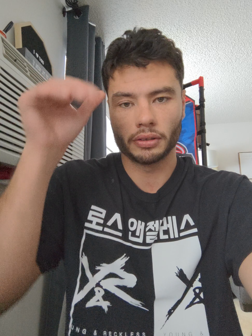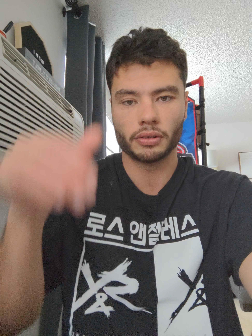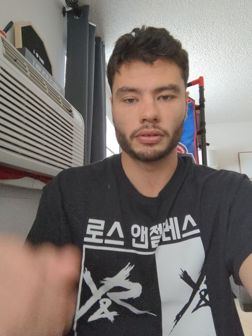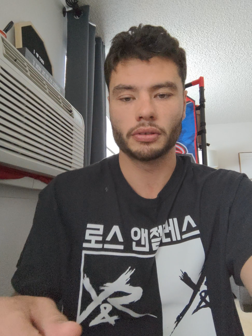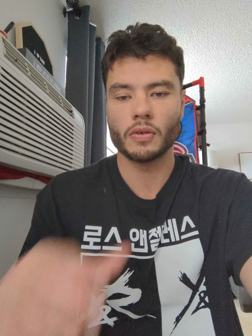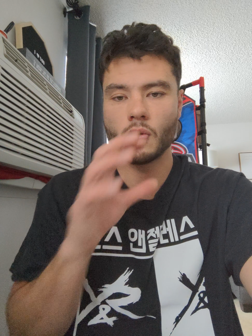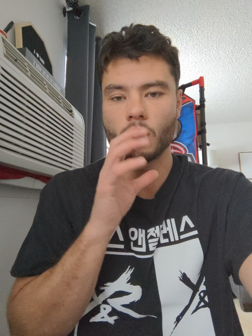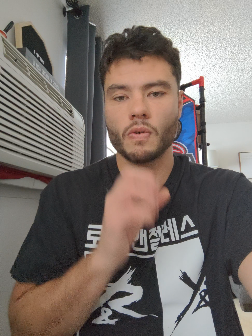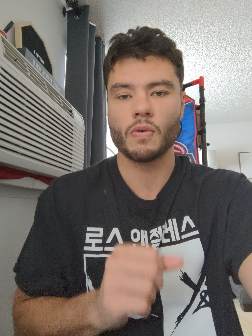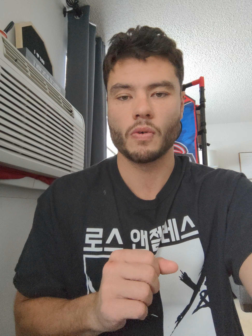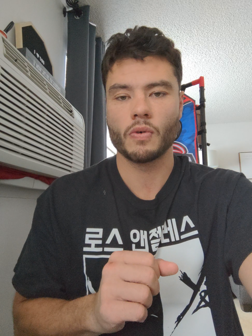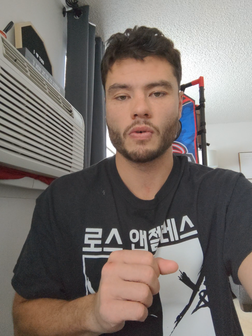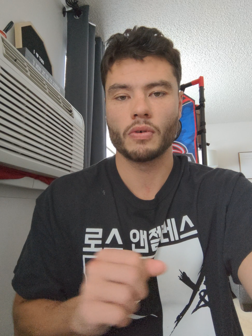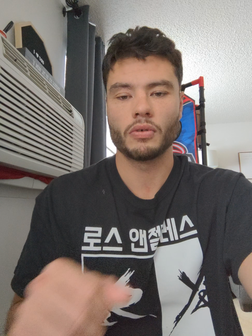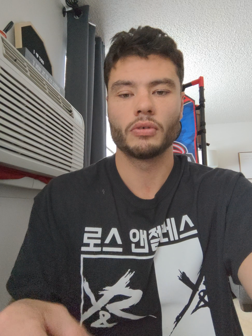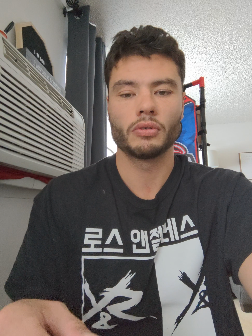old